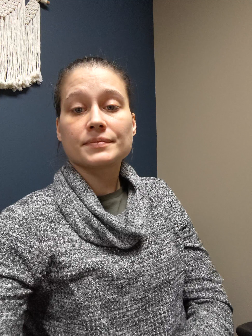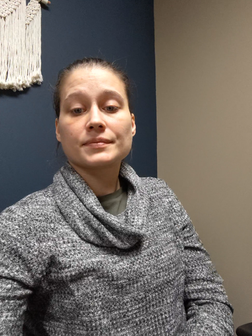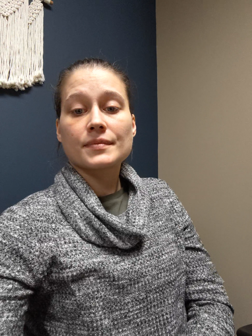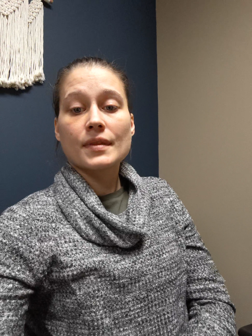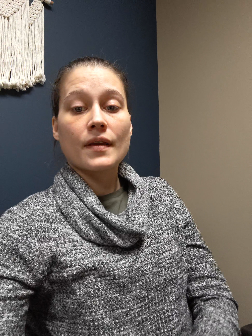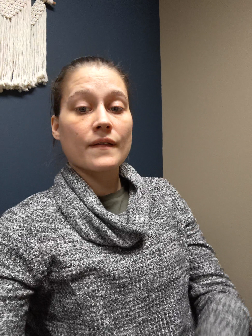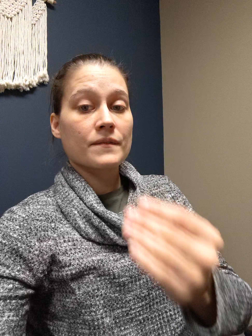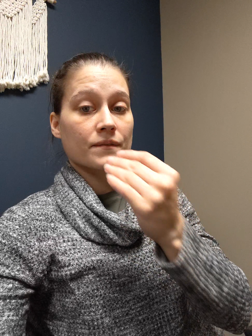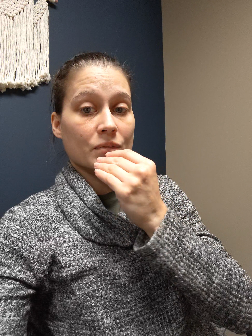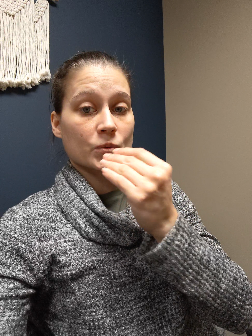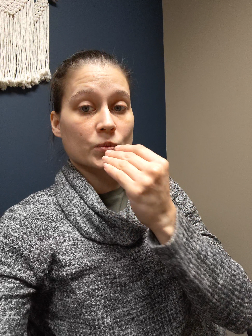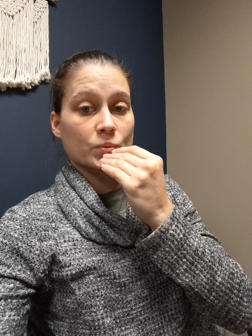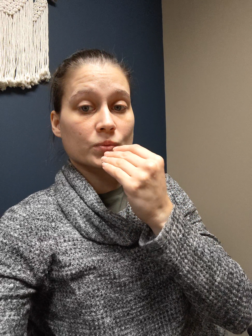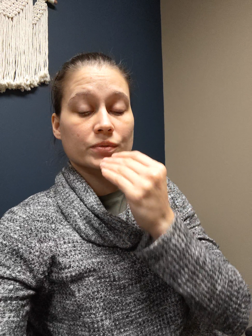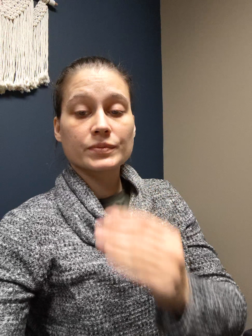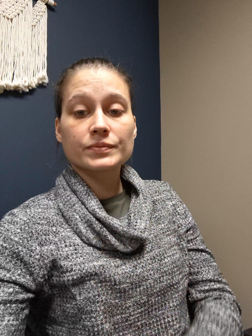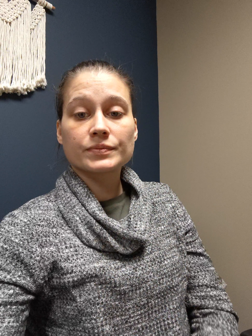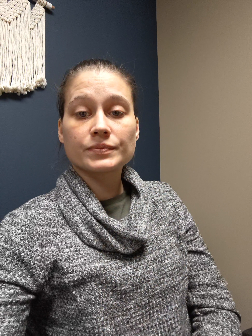food